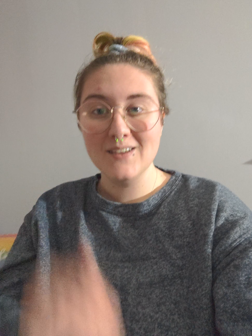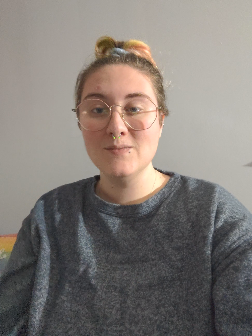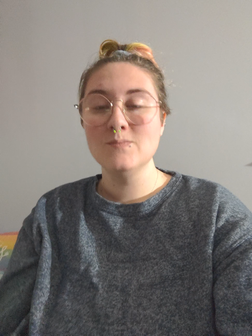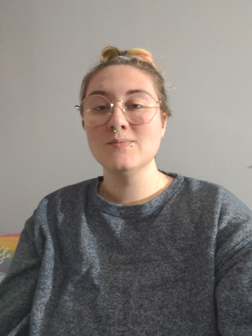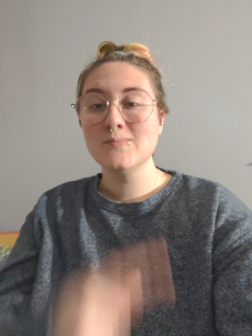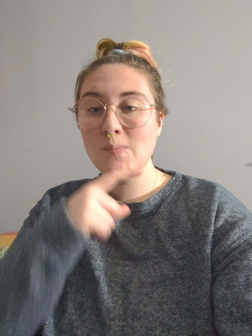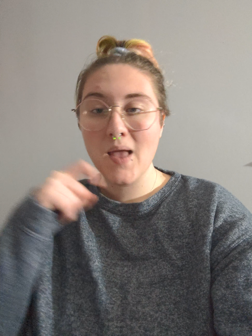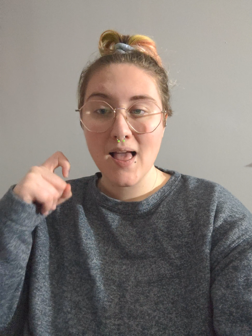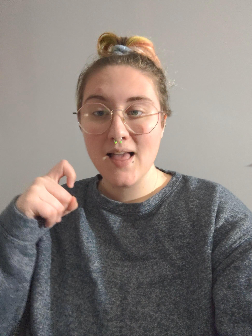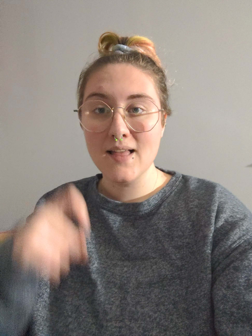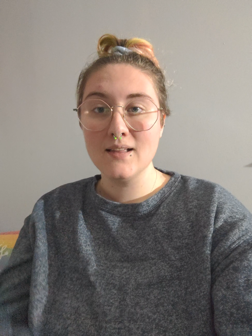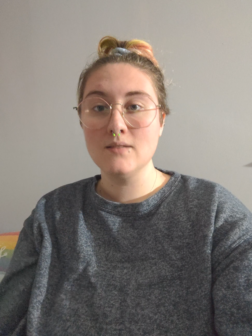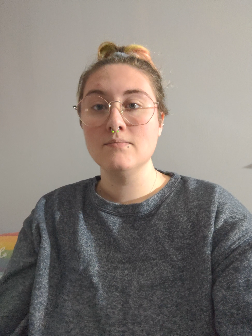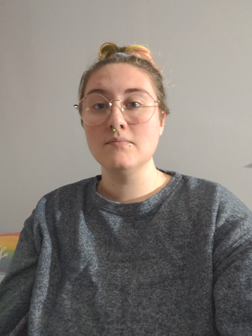dry